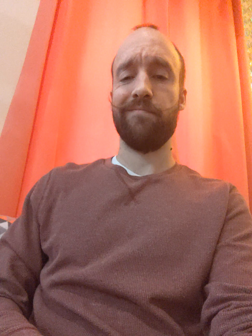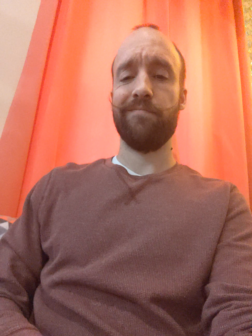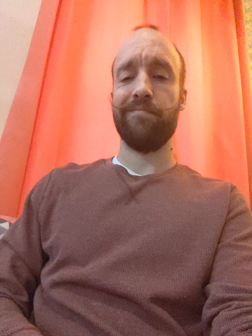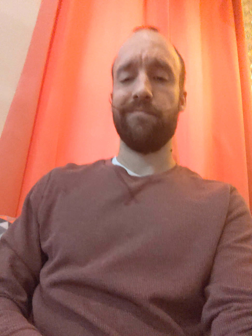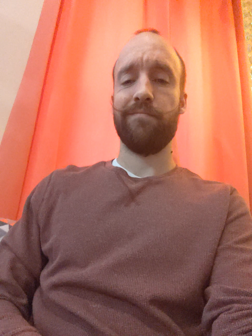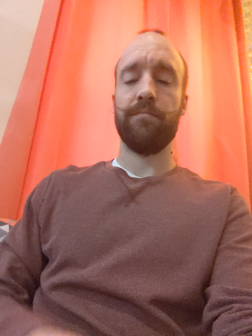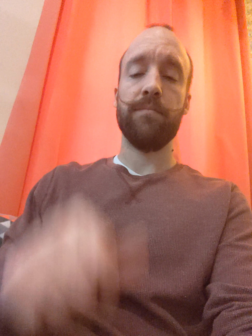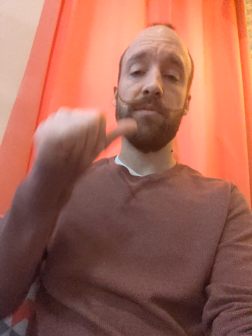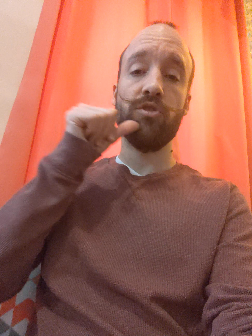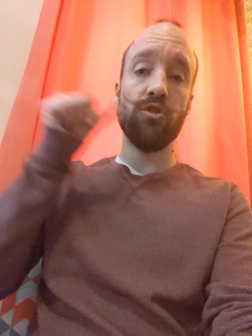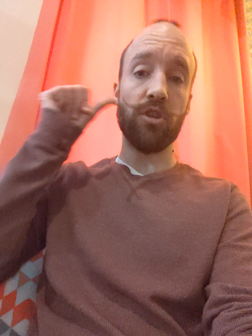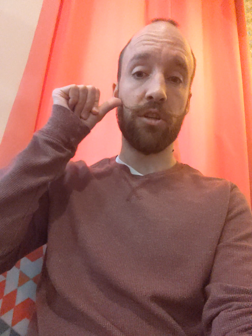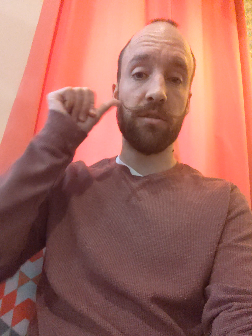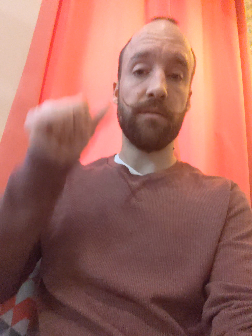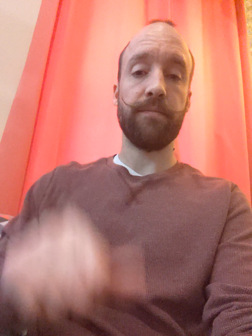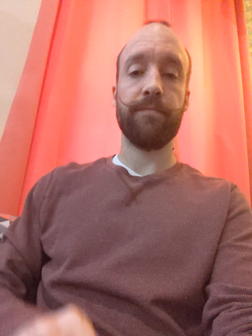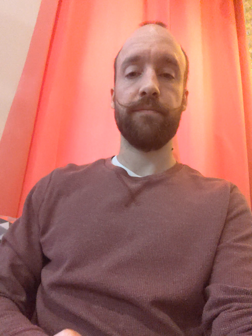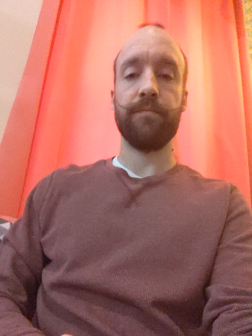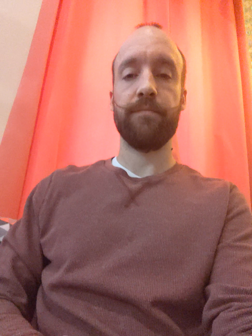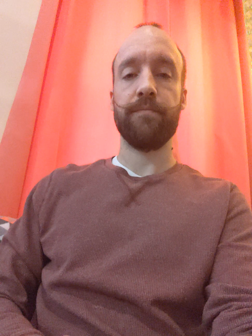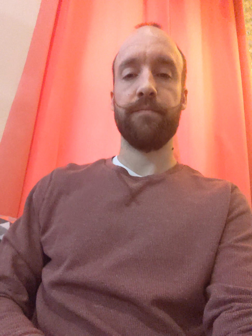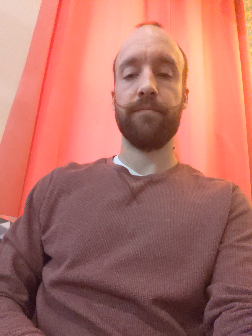yesterday